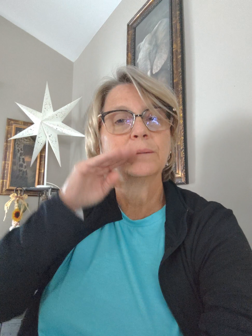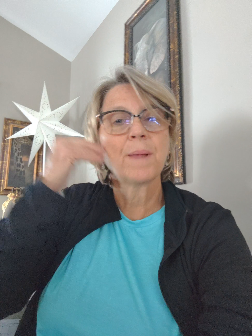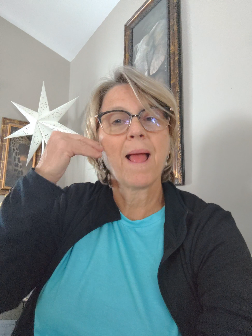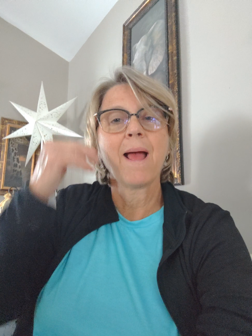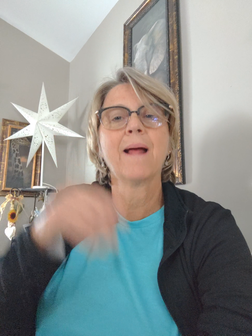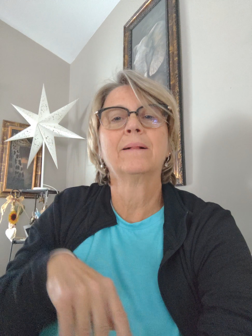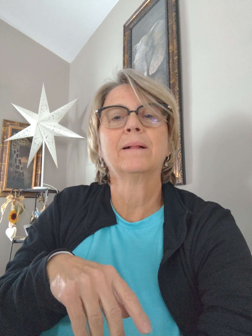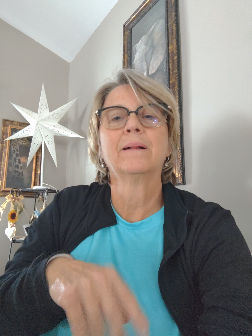smile